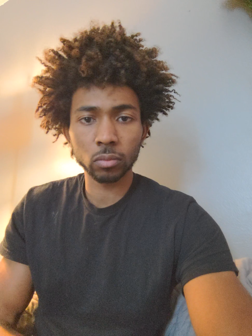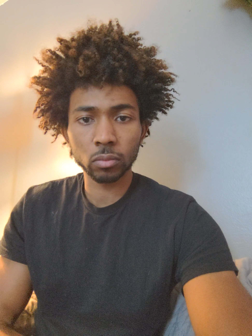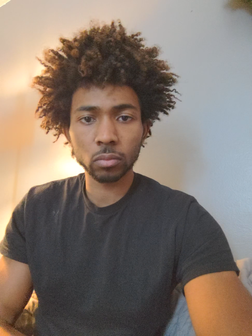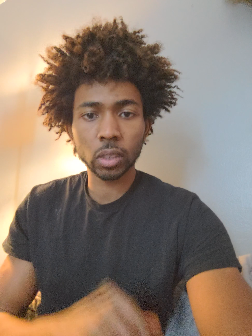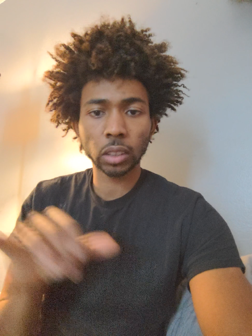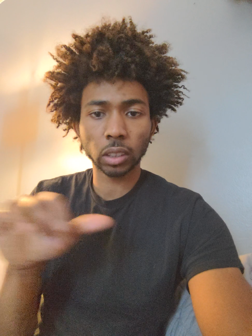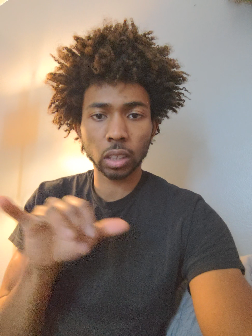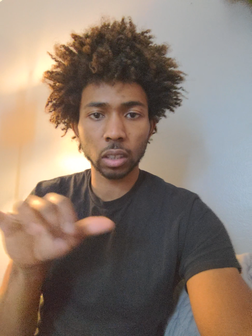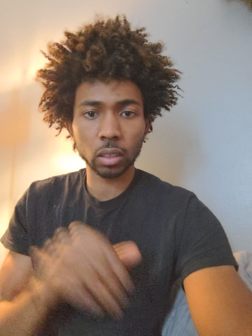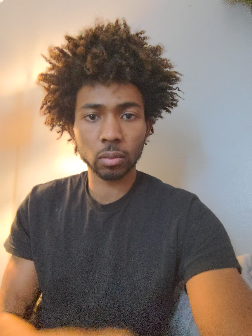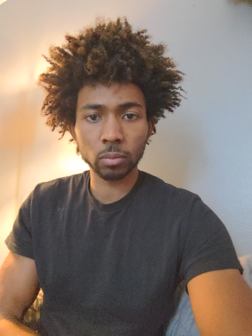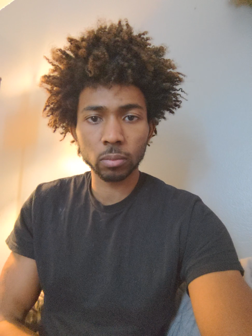same